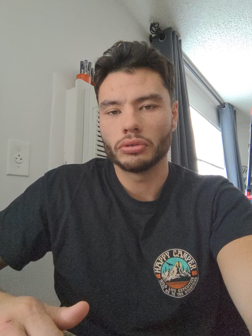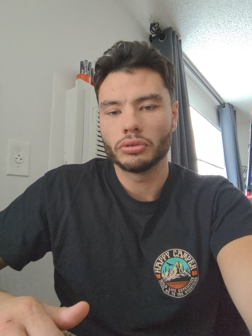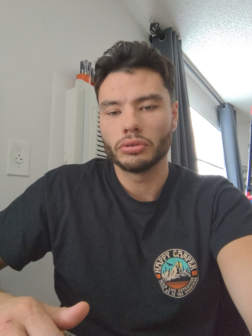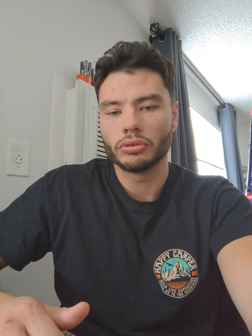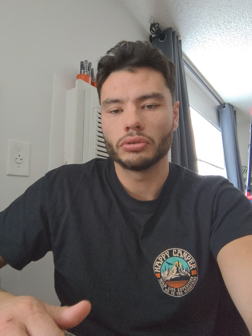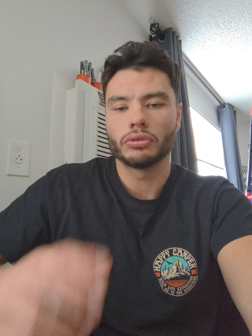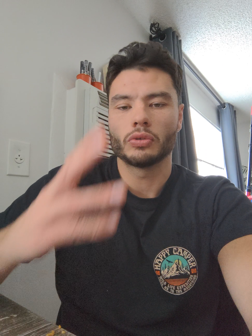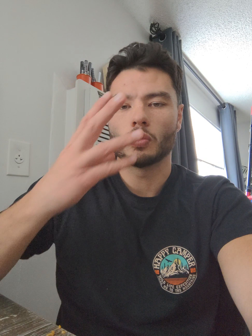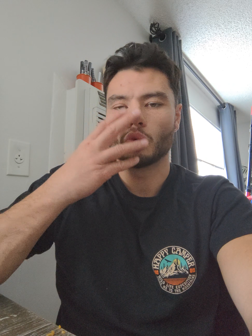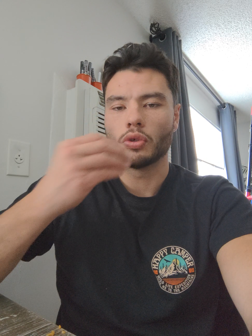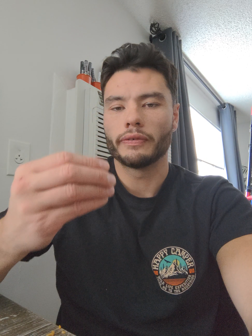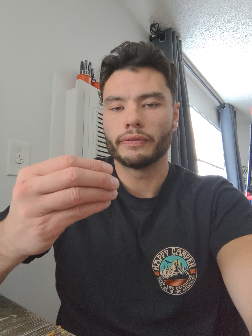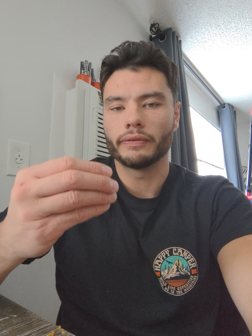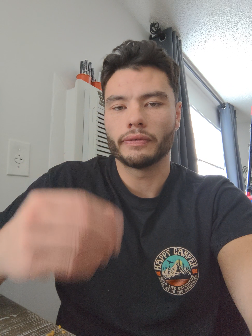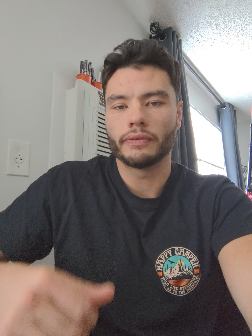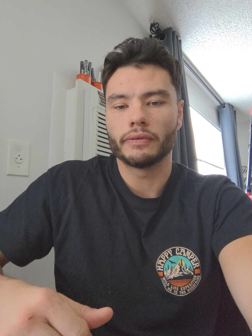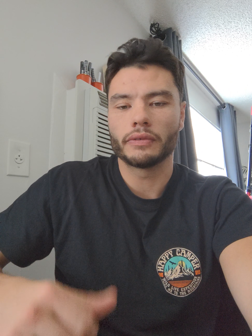wolf